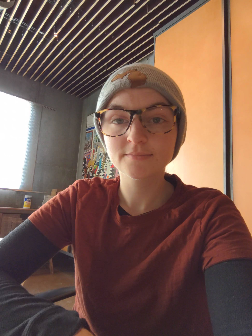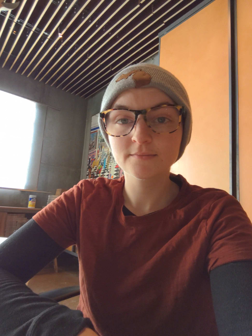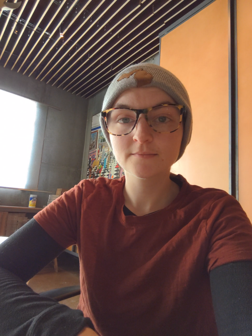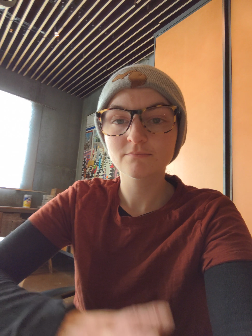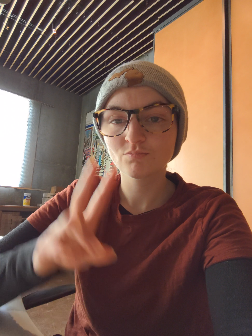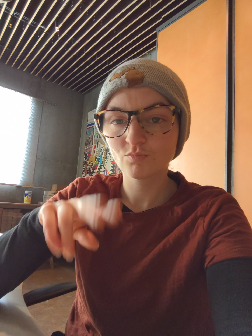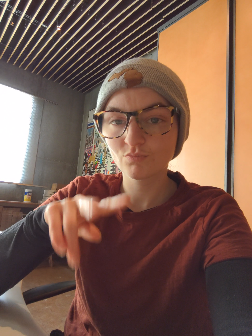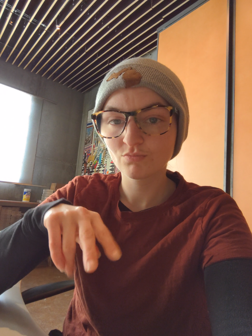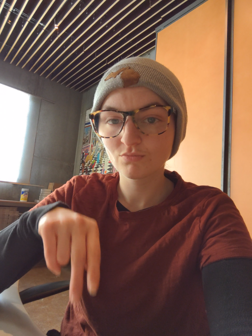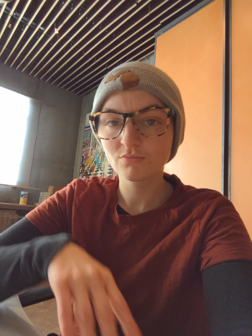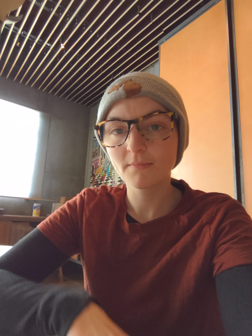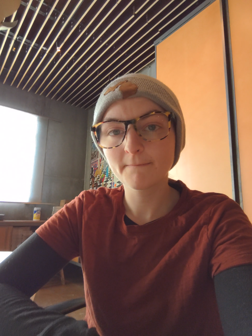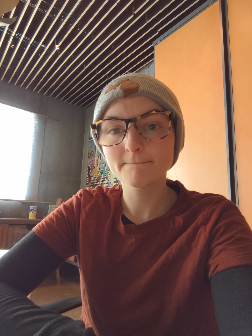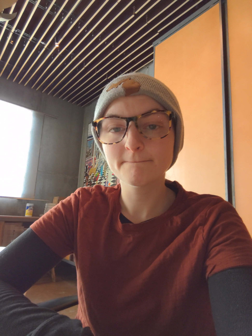read